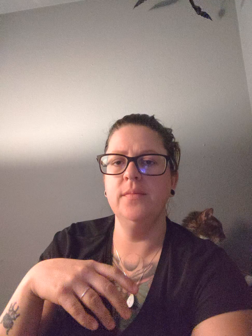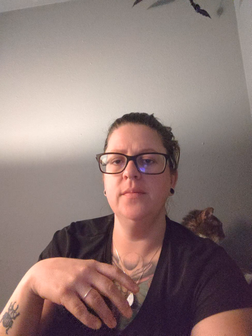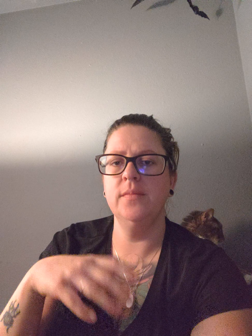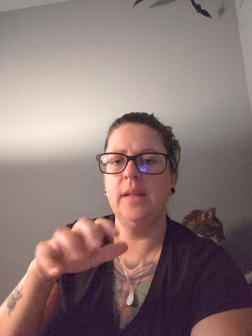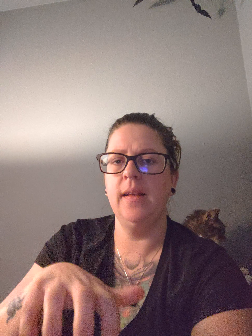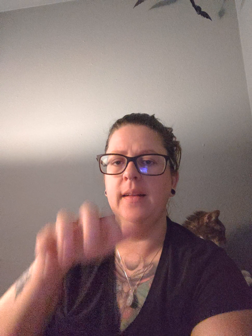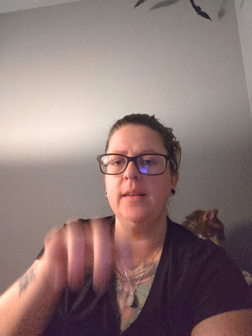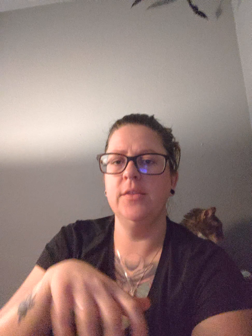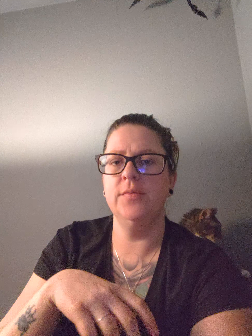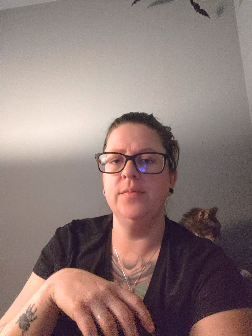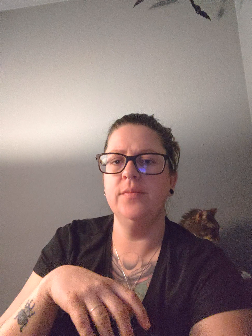alligator